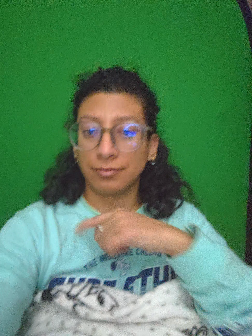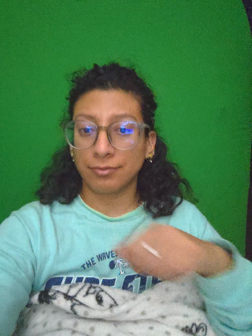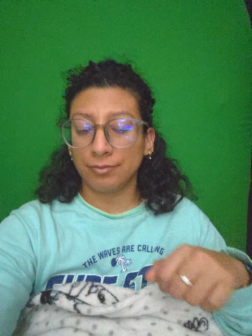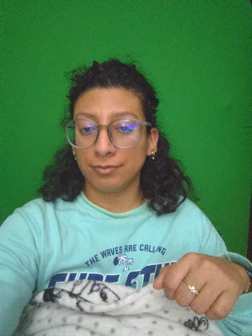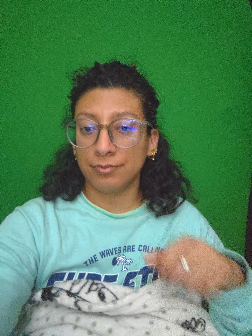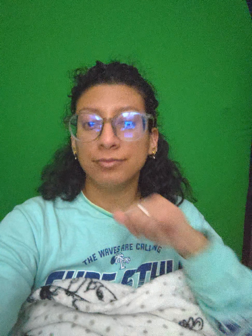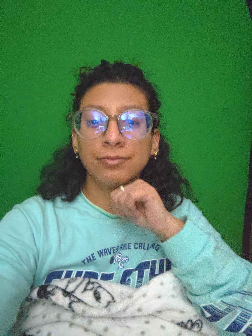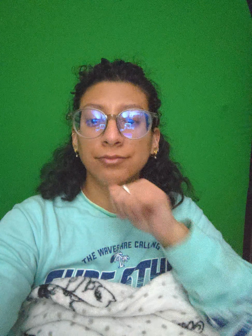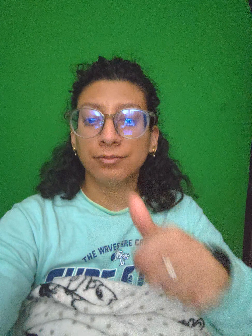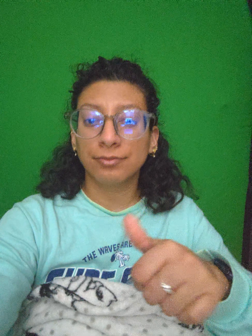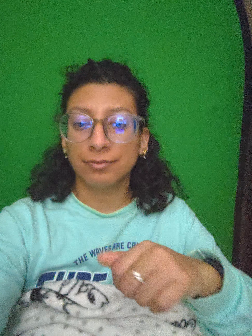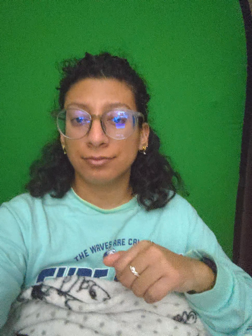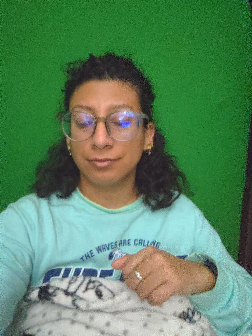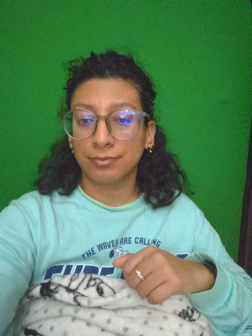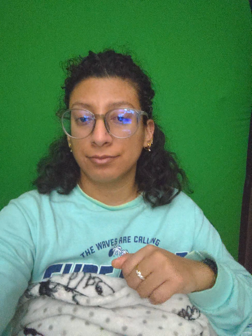not